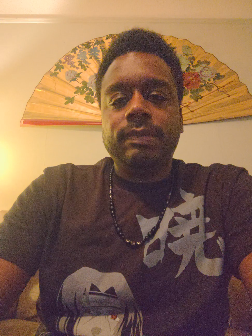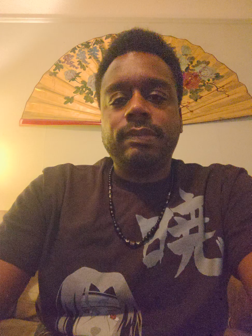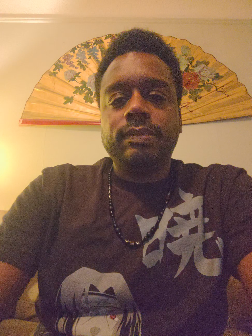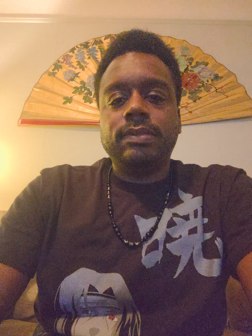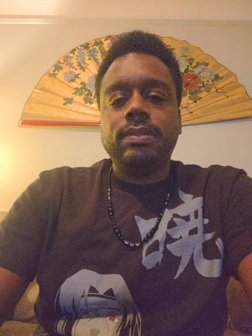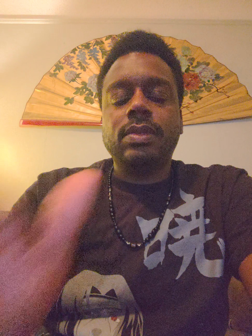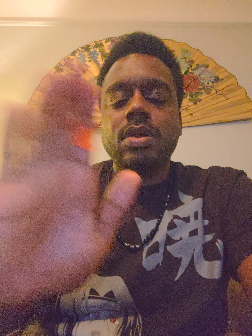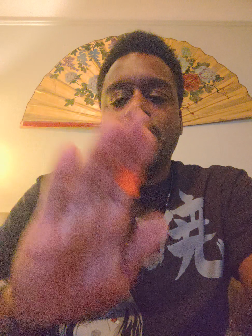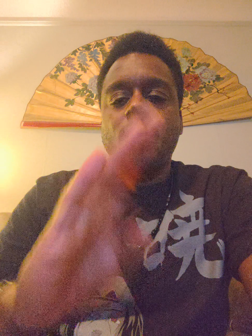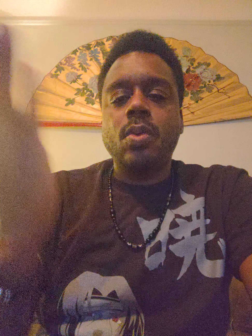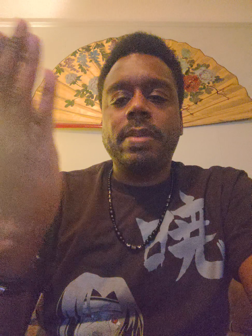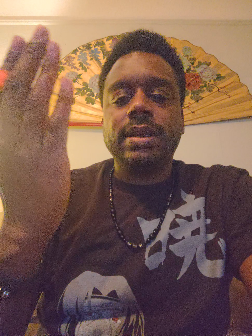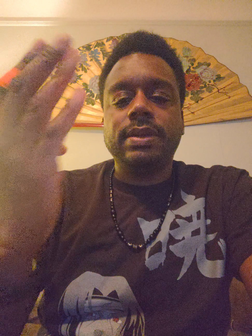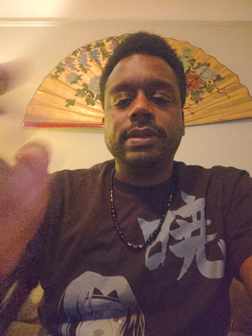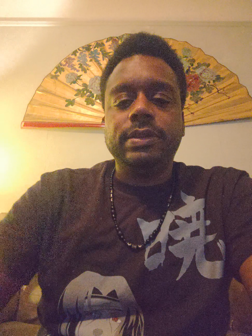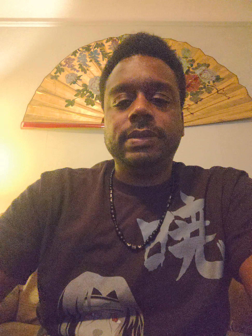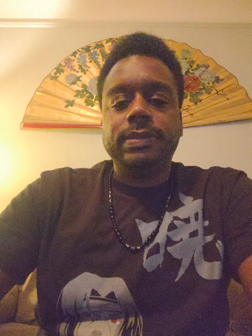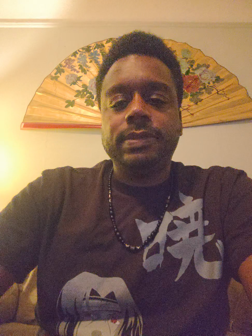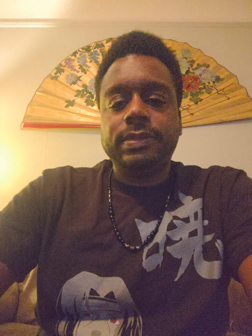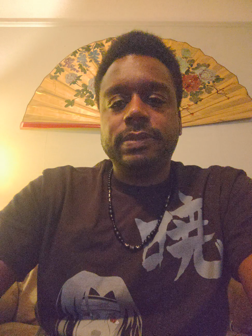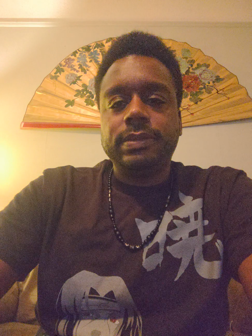open